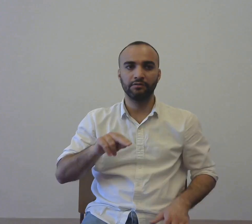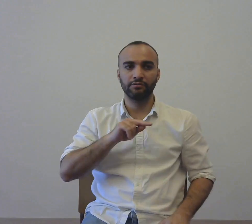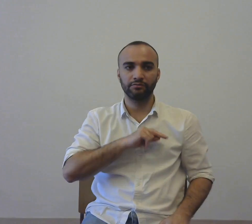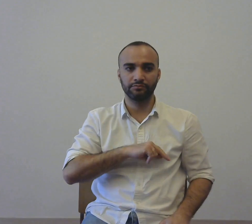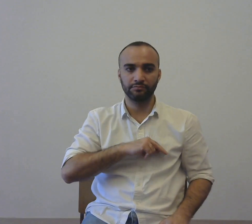işləmək